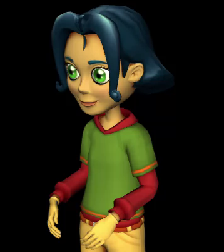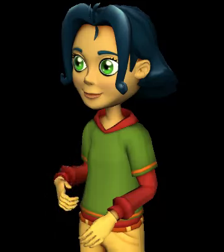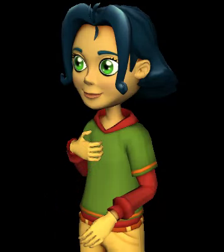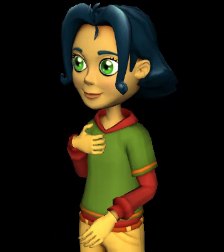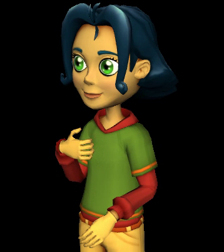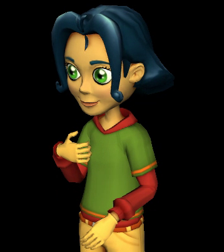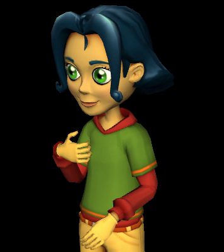غني